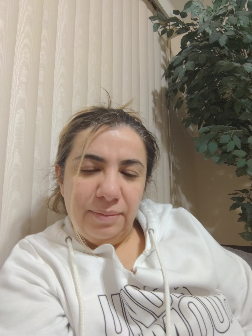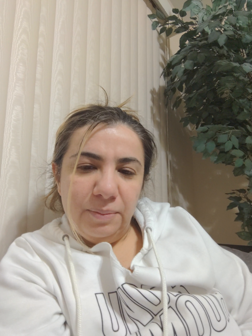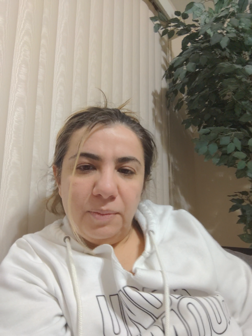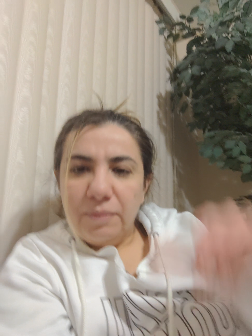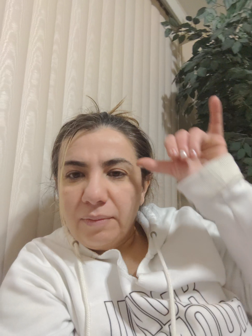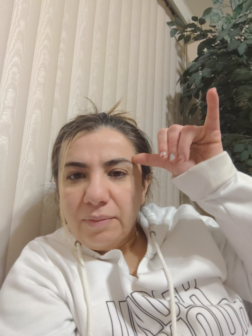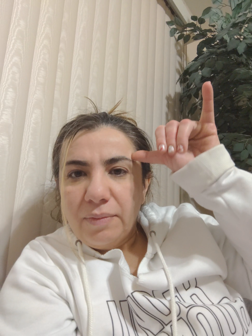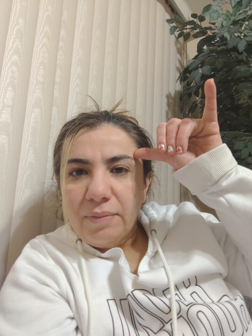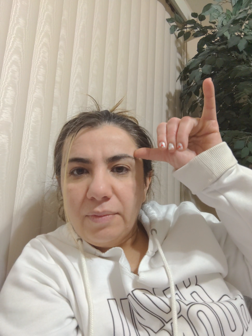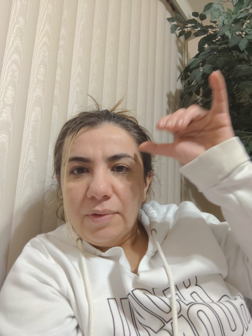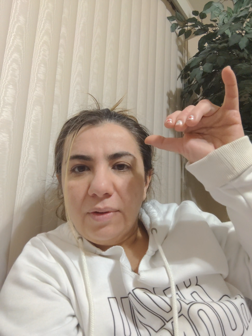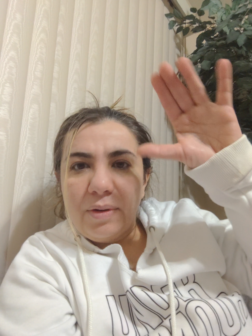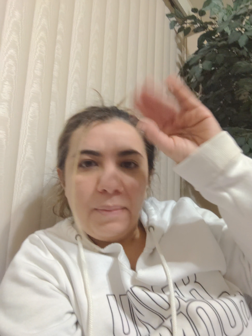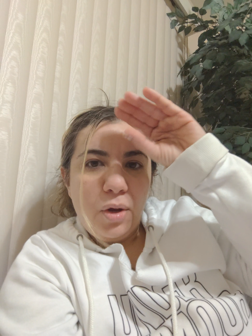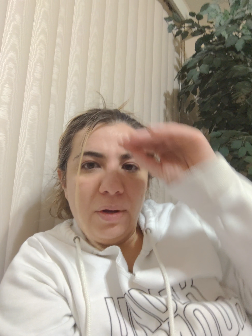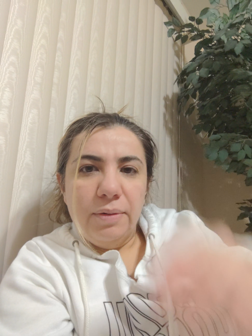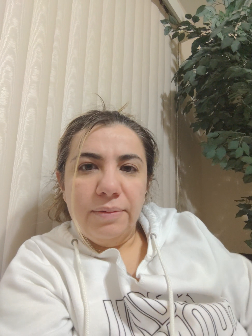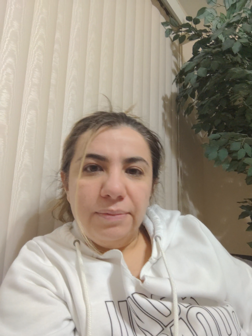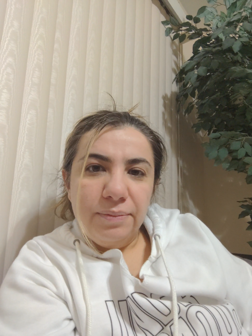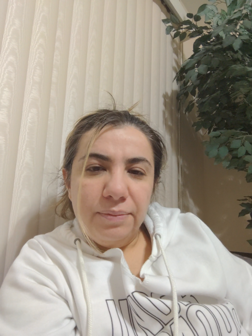cowboy